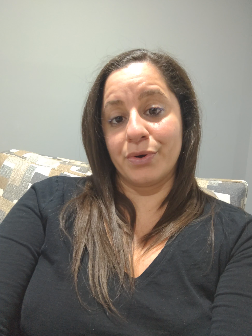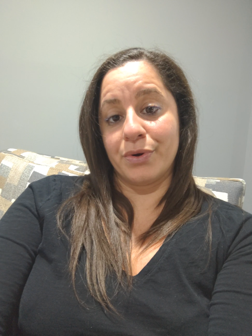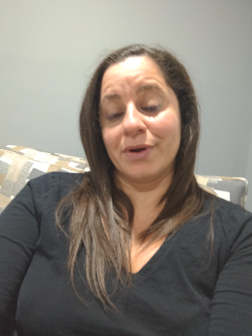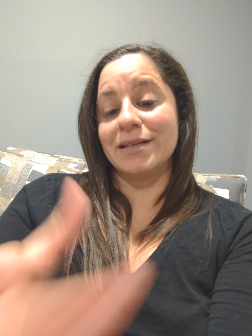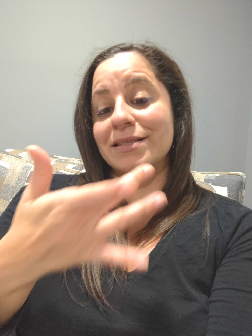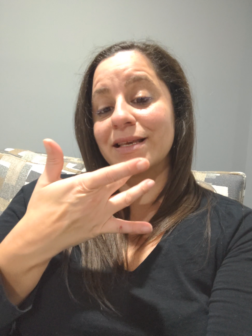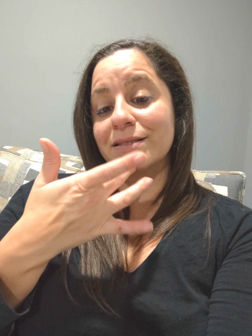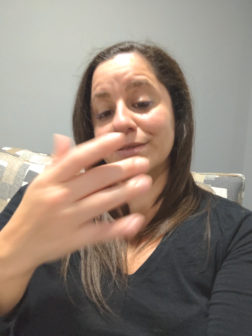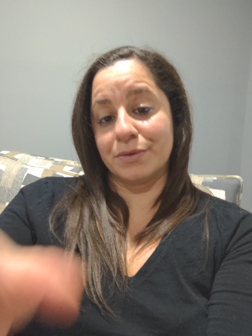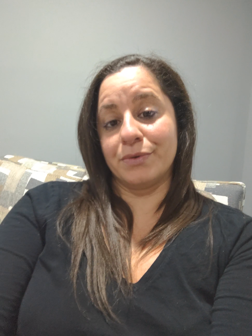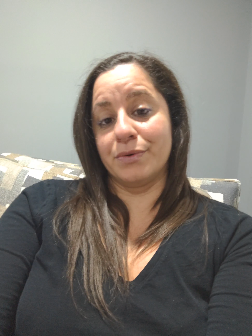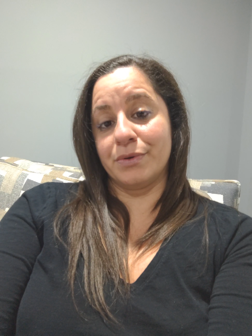taste